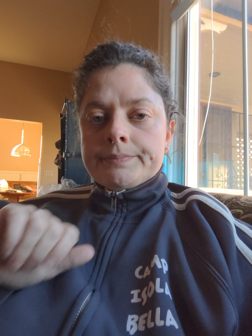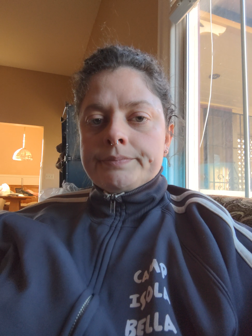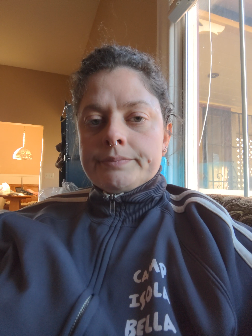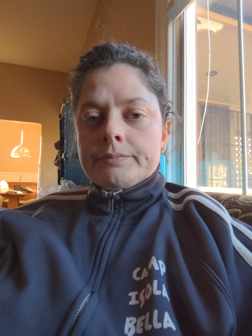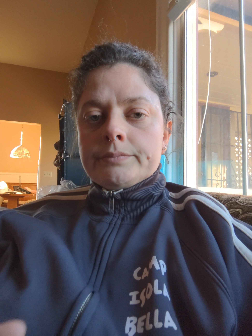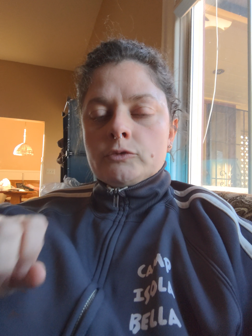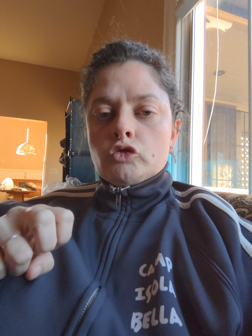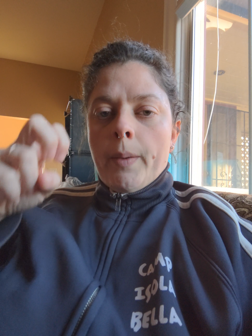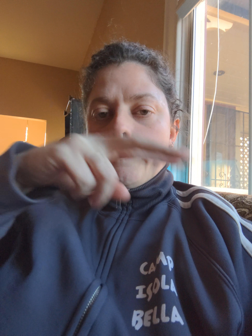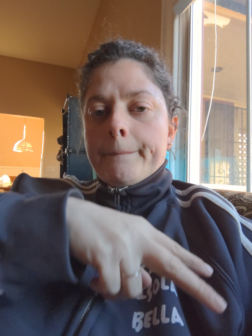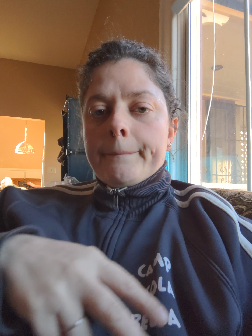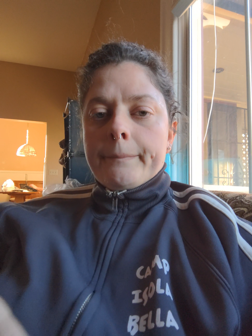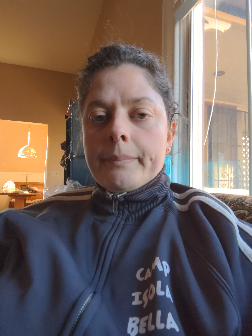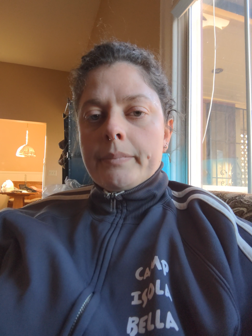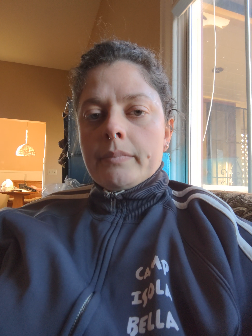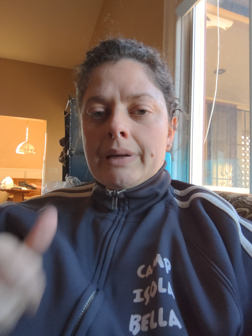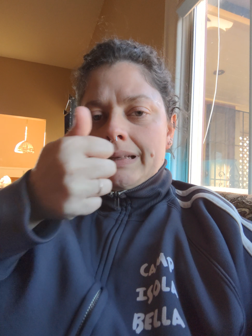jump